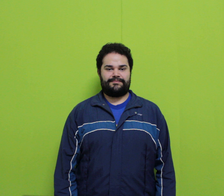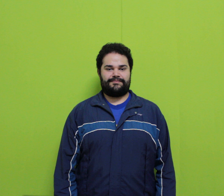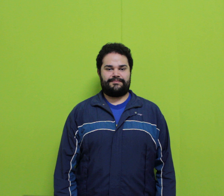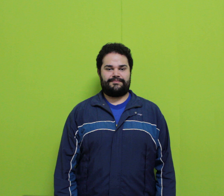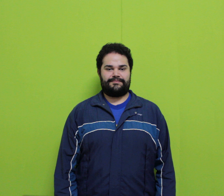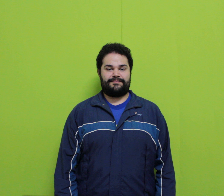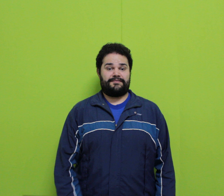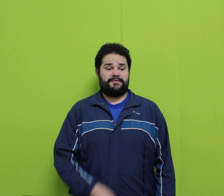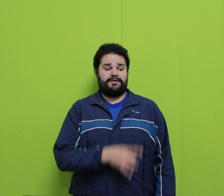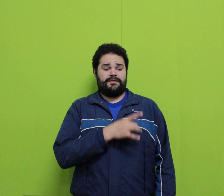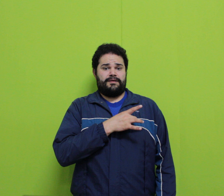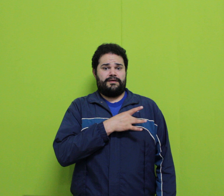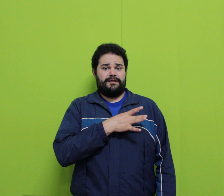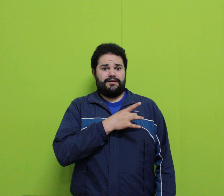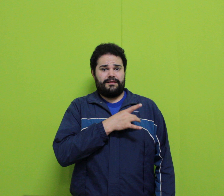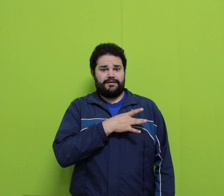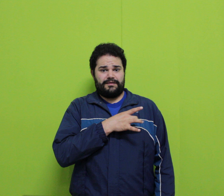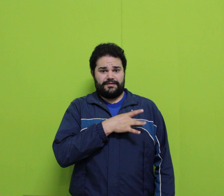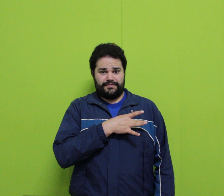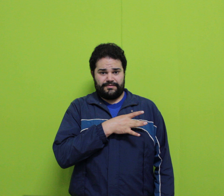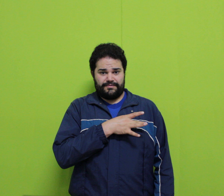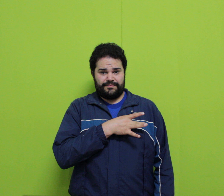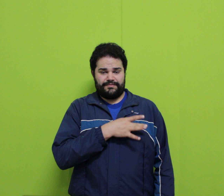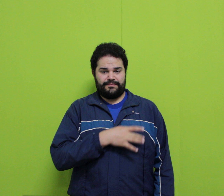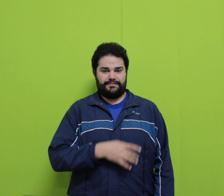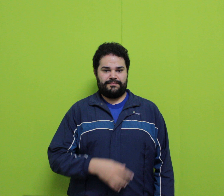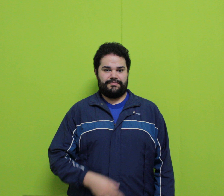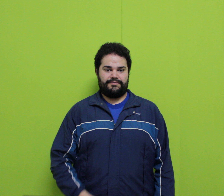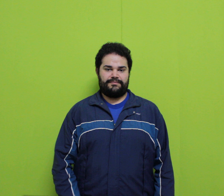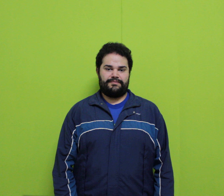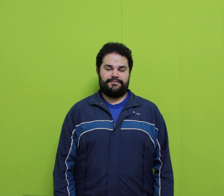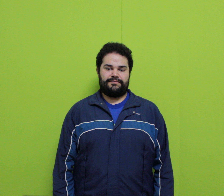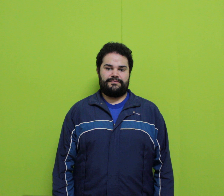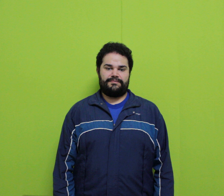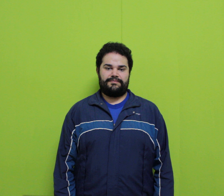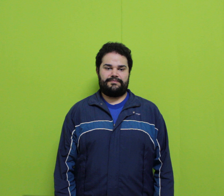medo